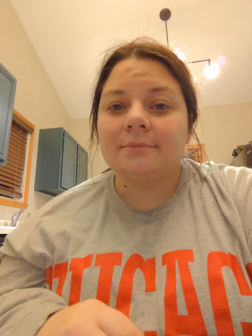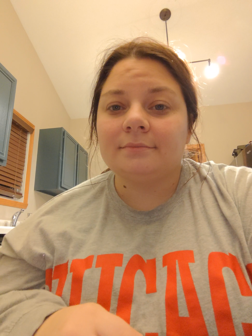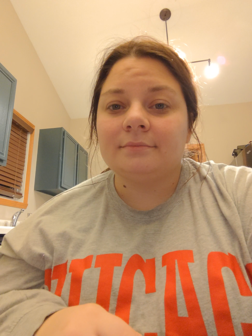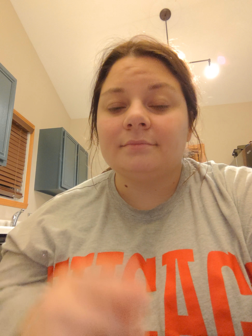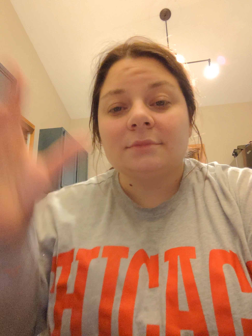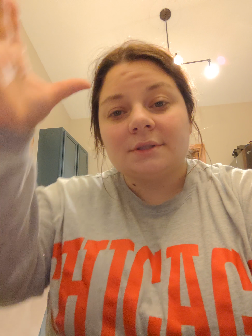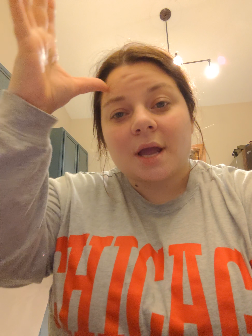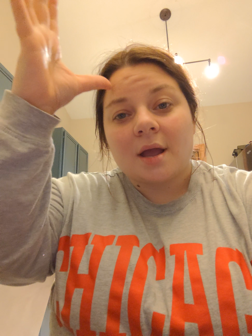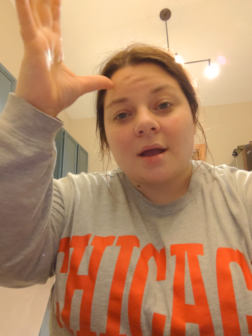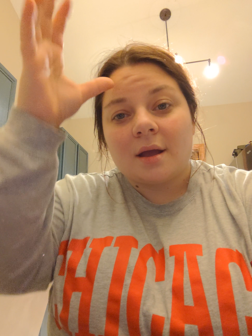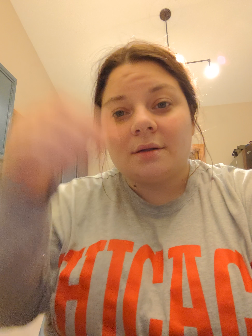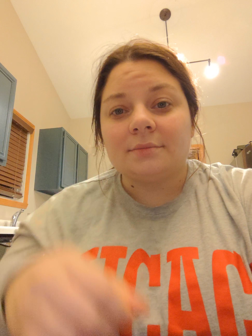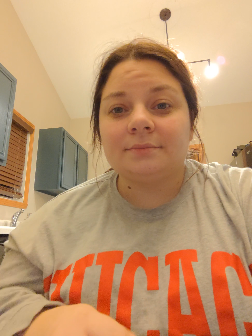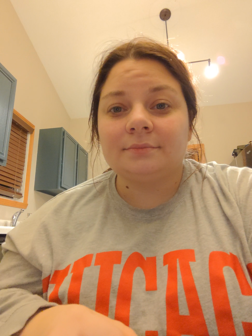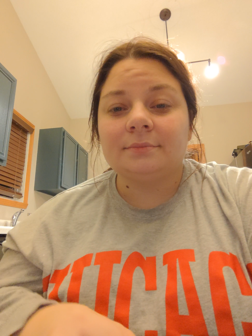dad